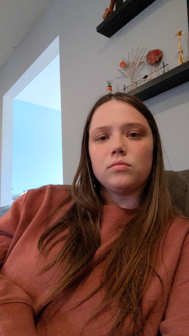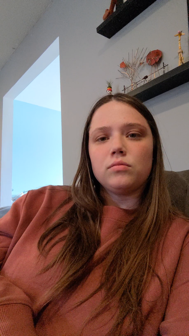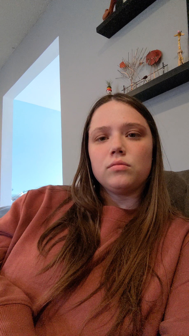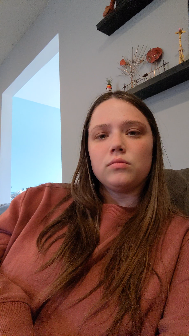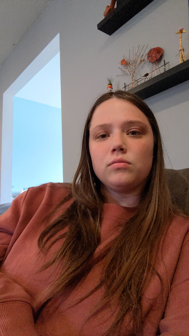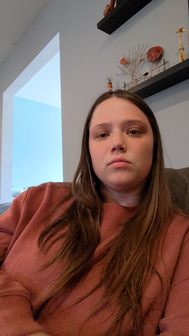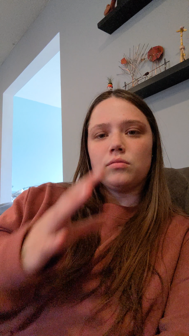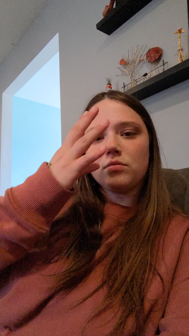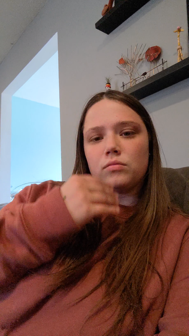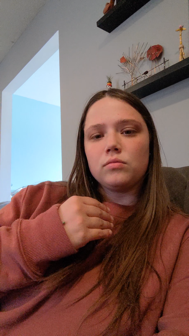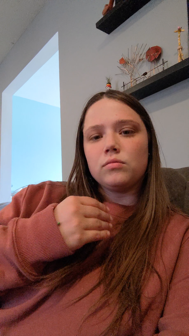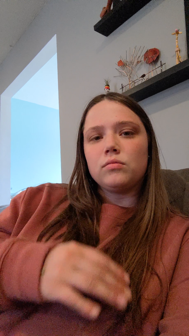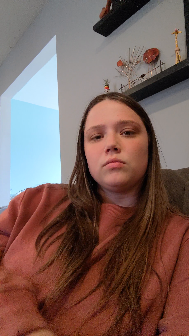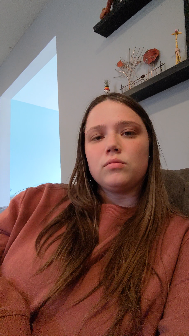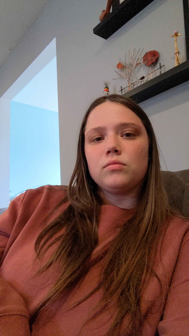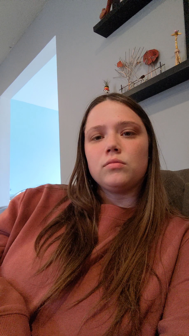asleep